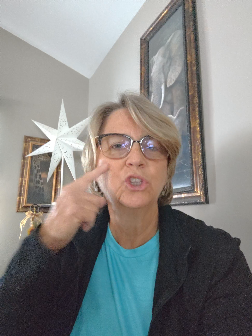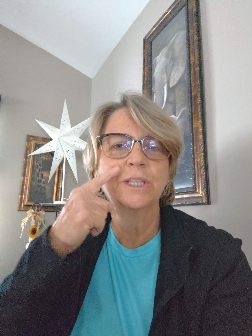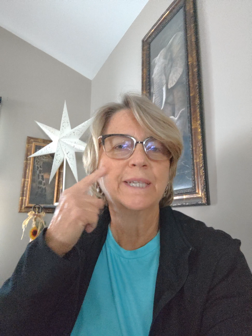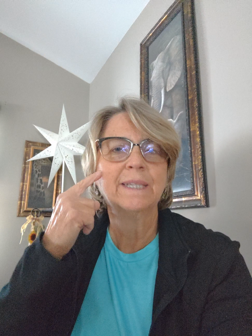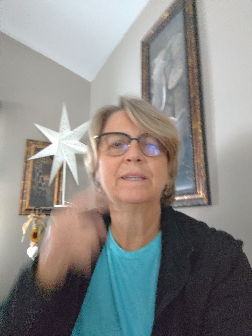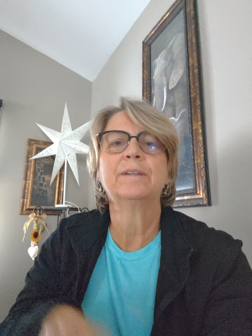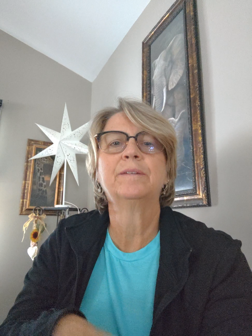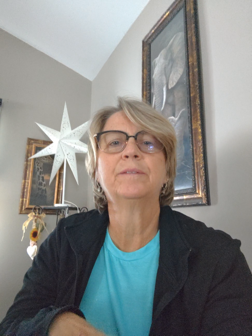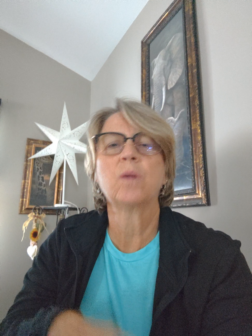cheek